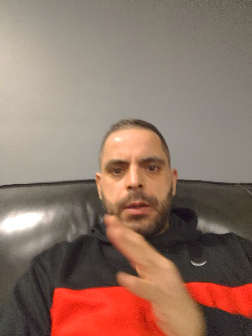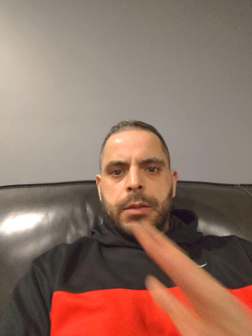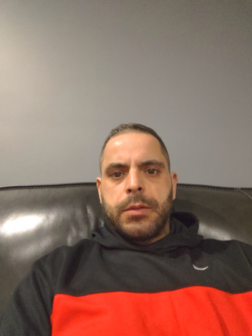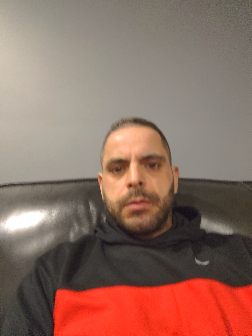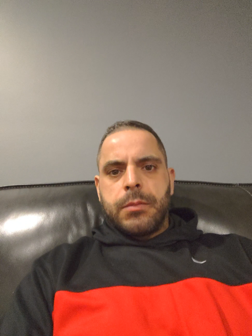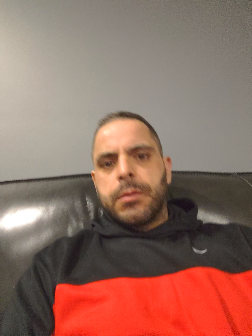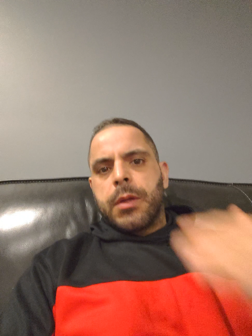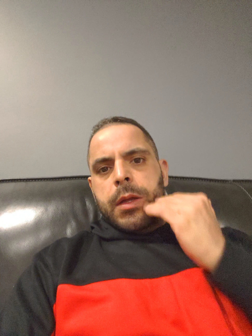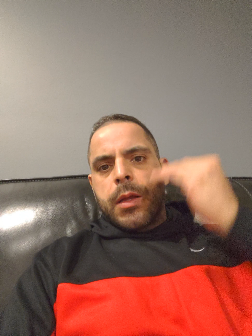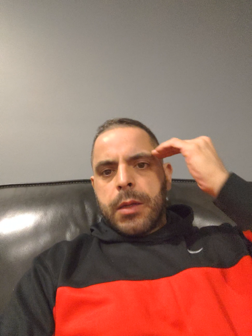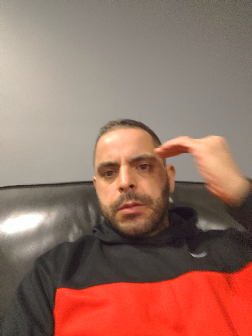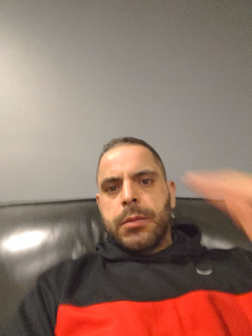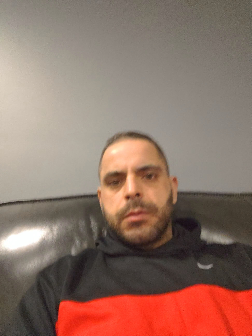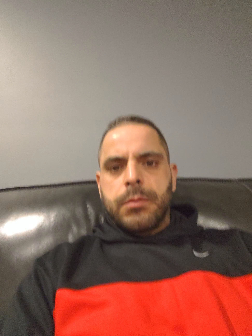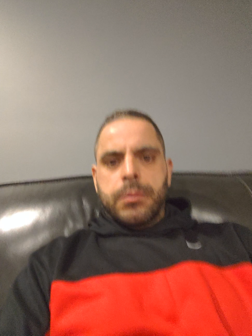head